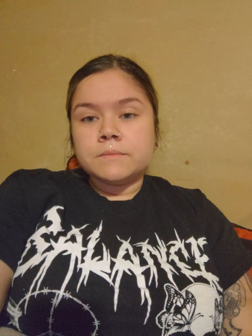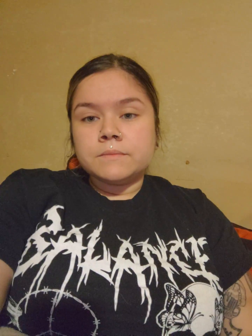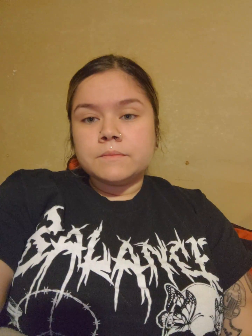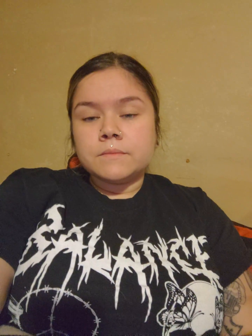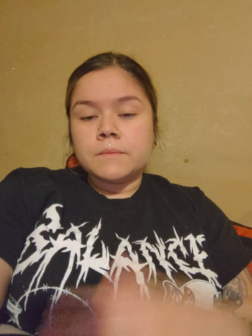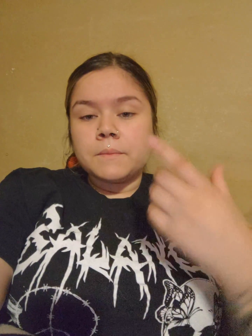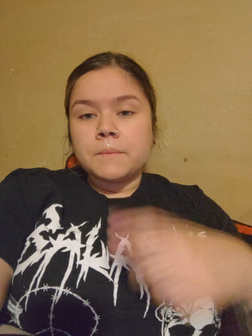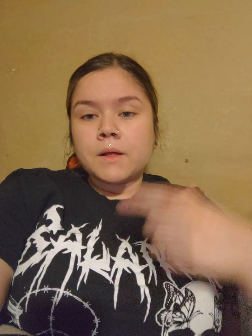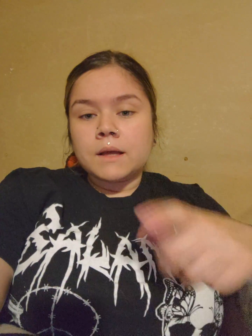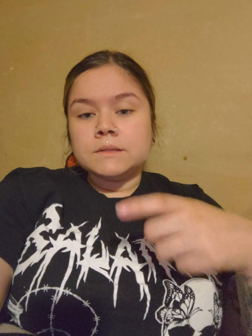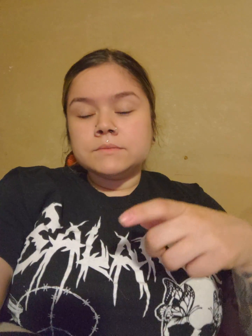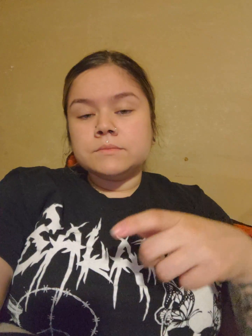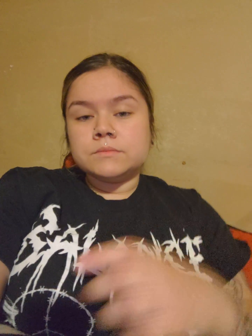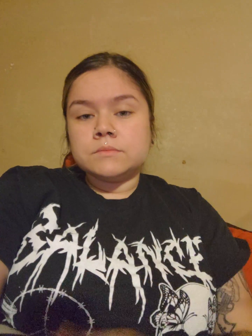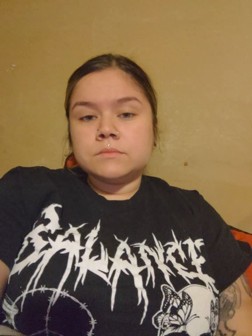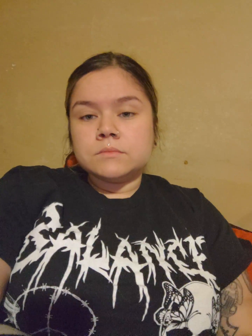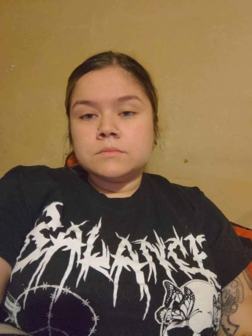plate